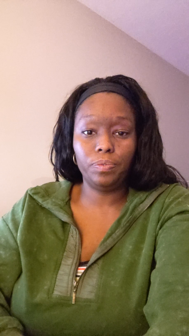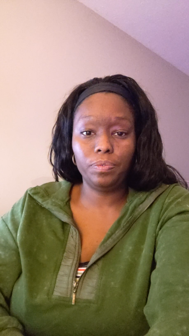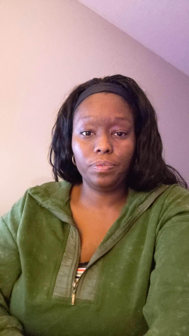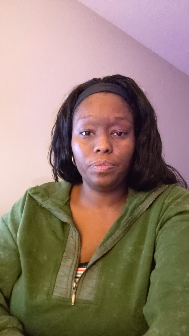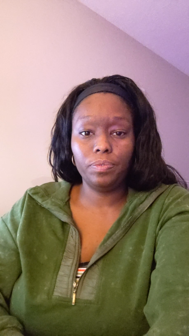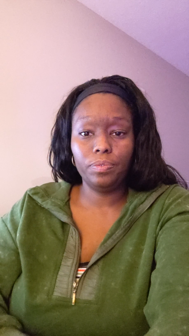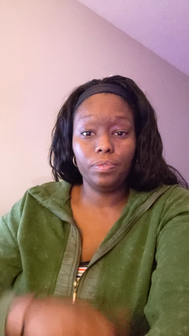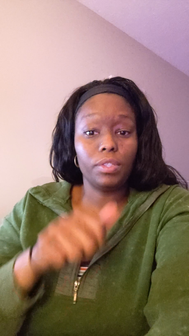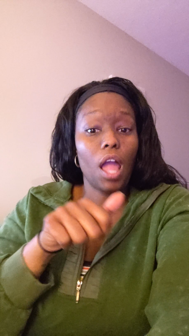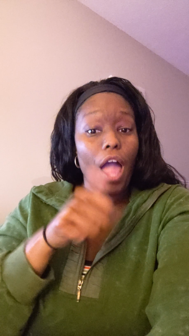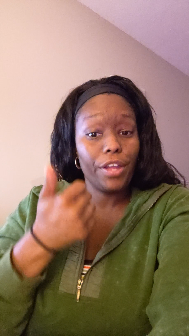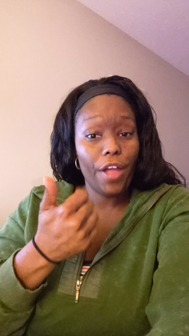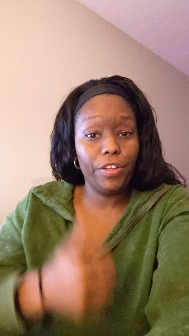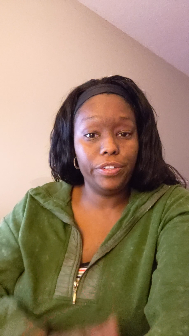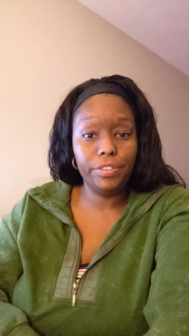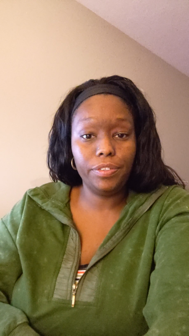other